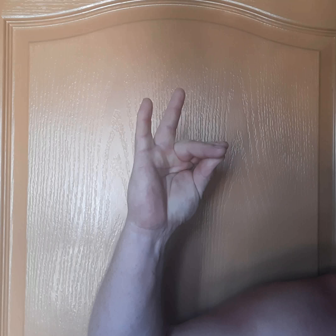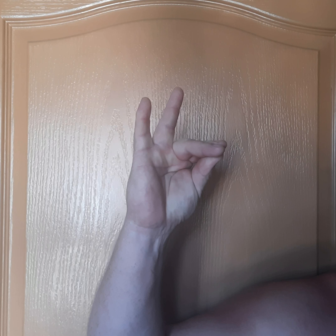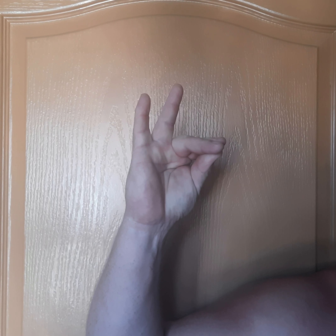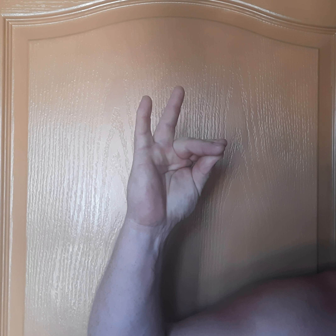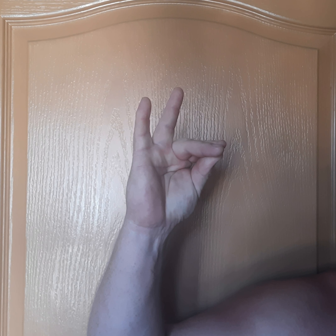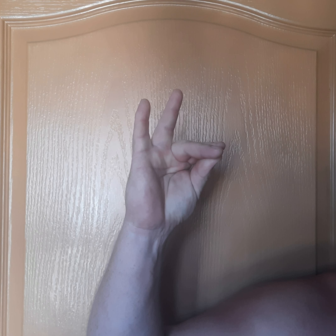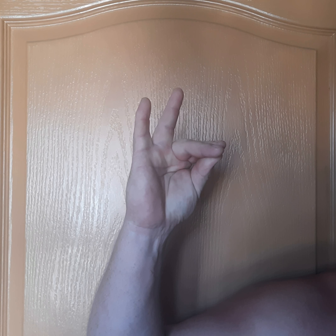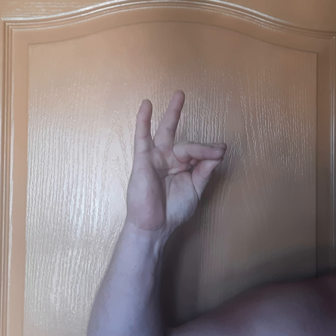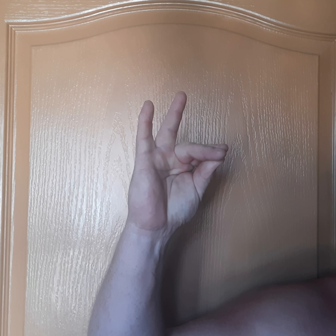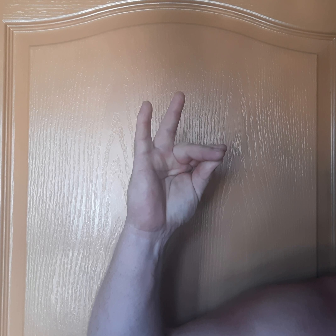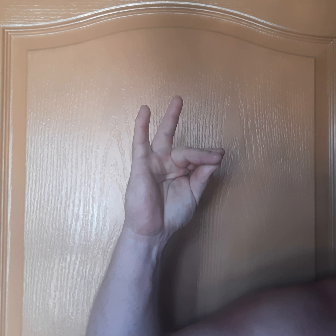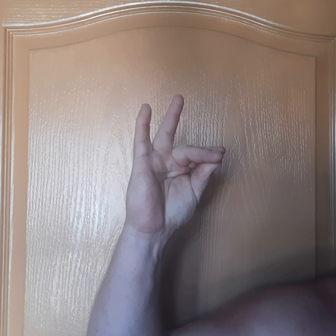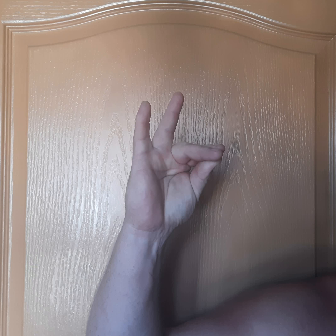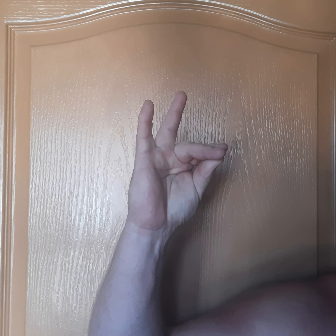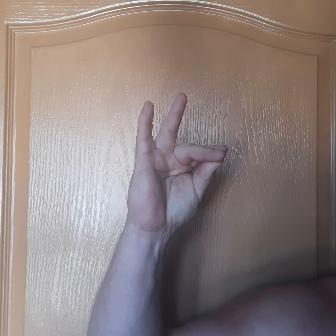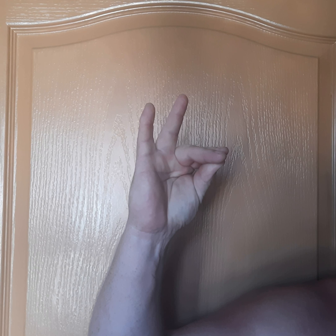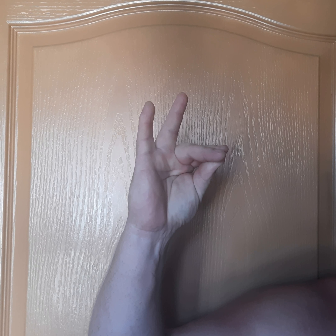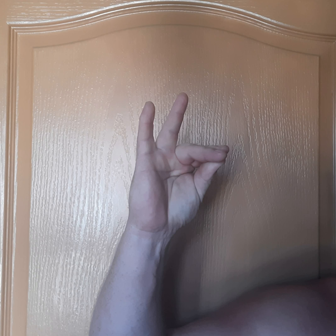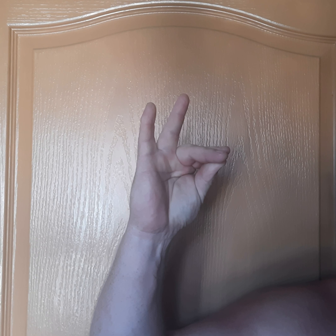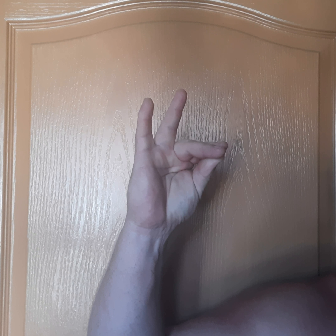И